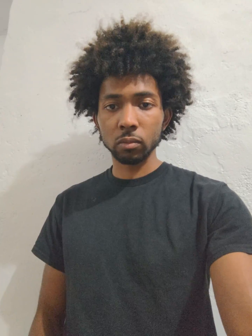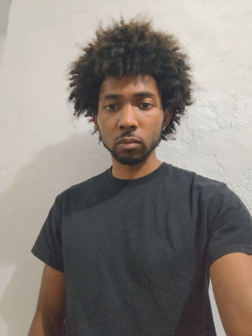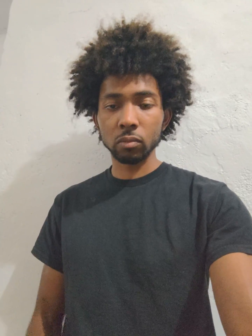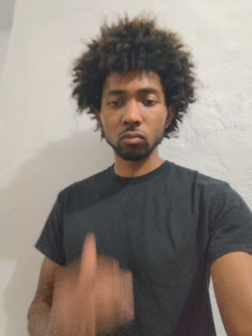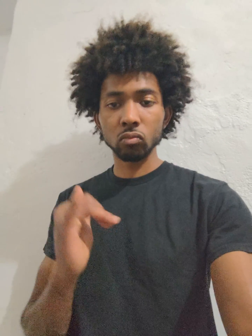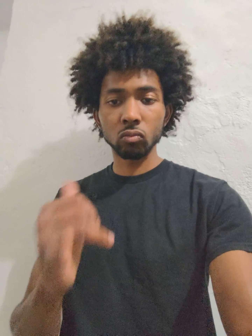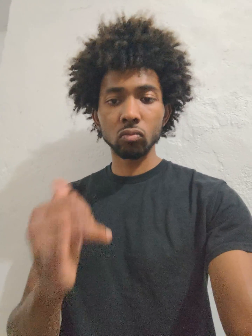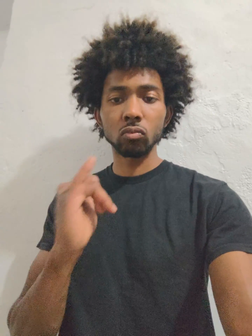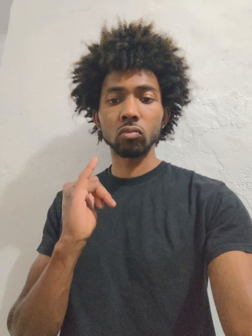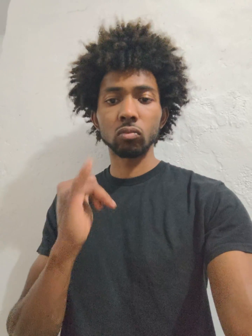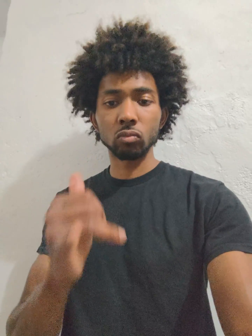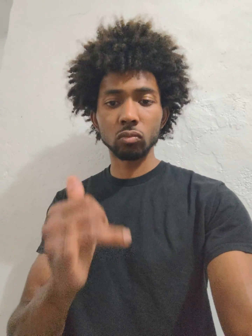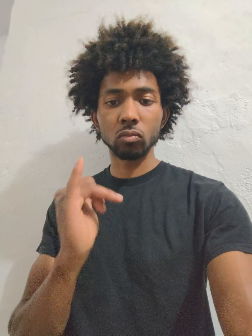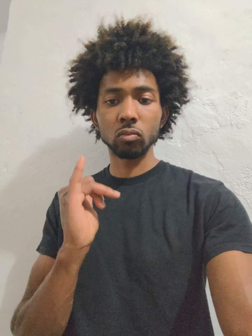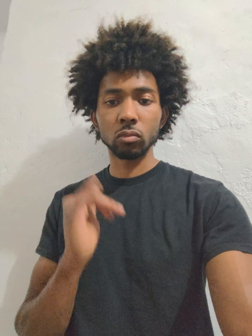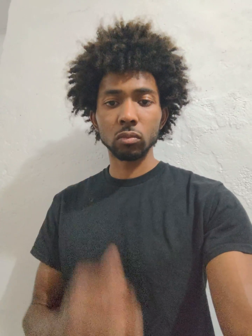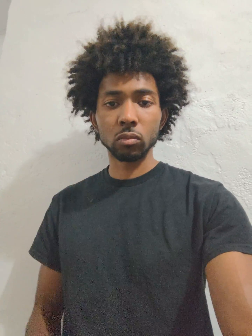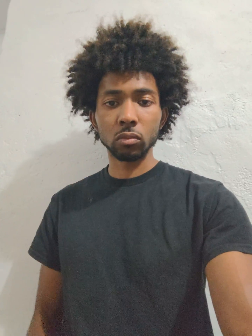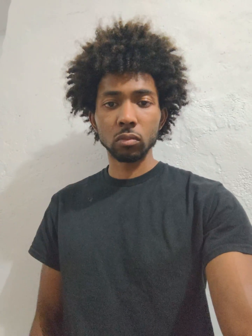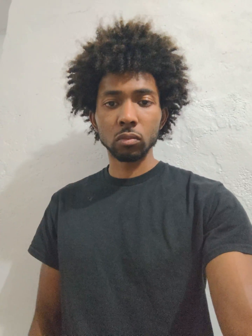rocking chair